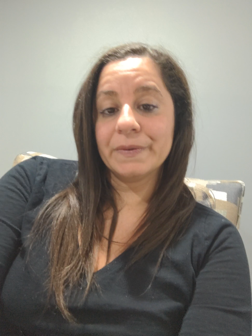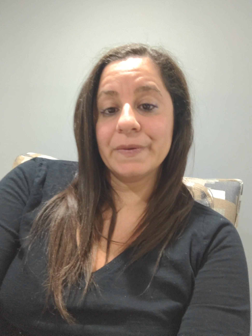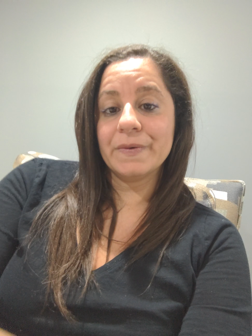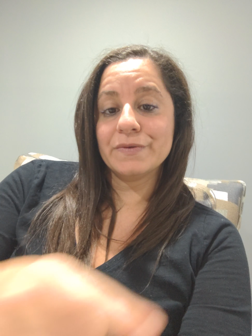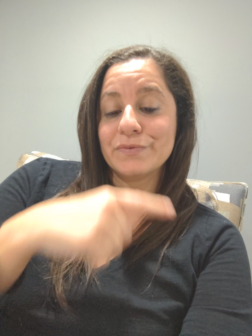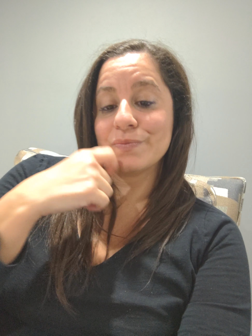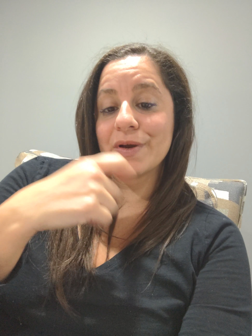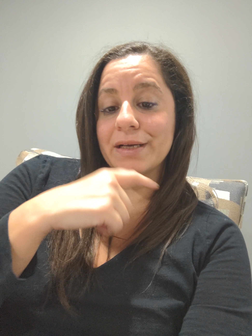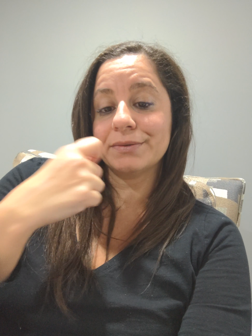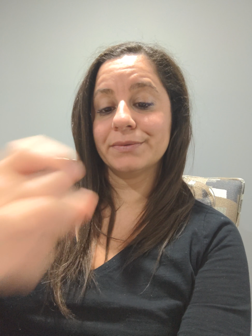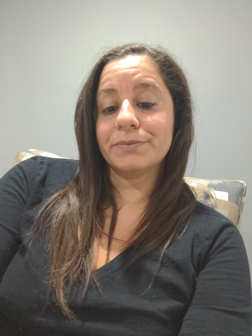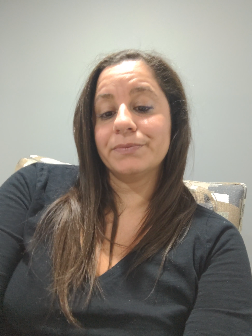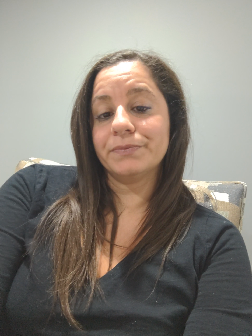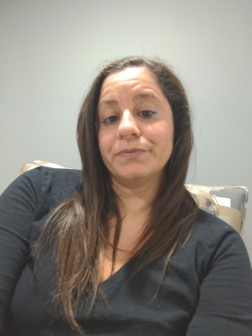dryer